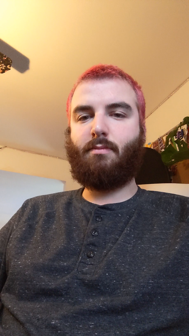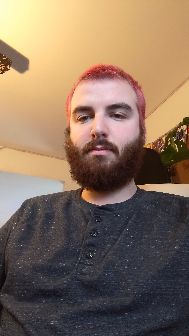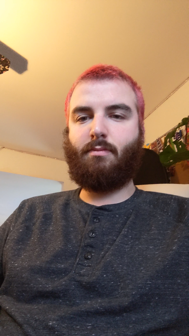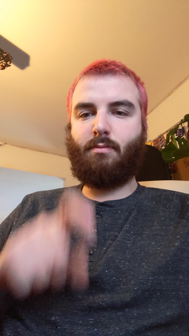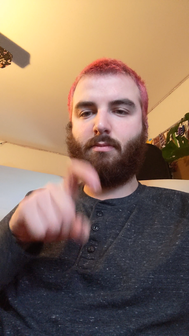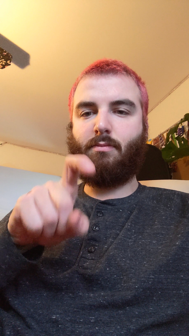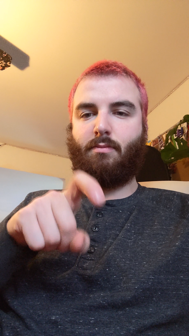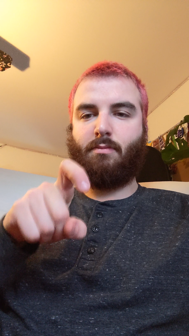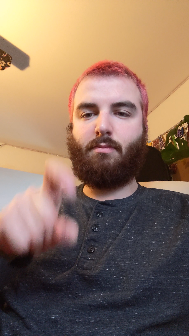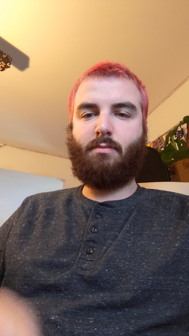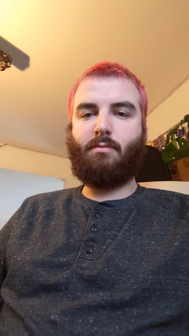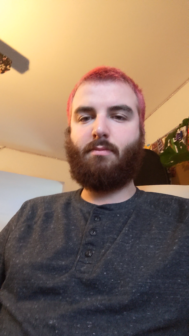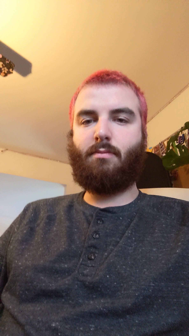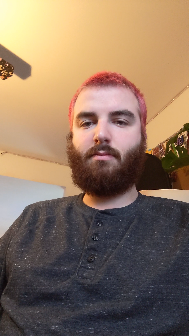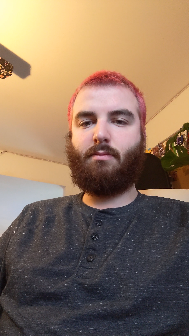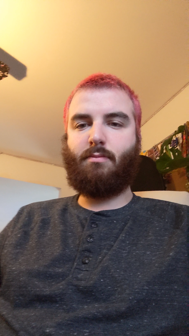should